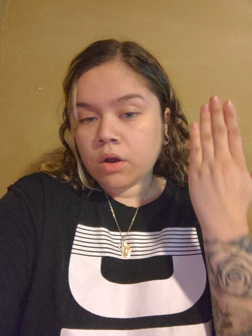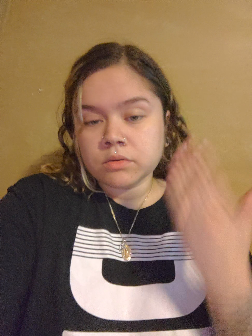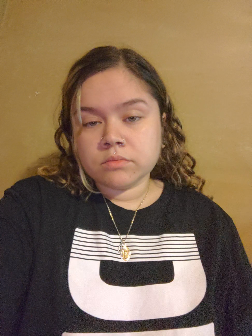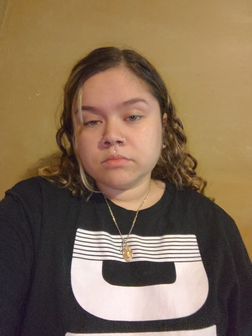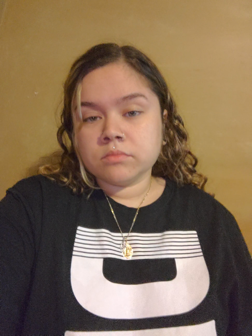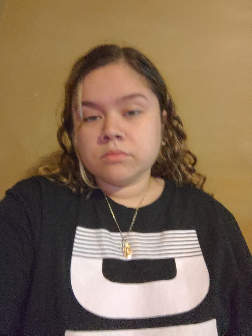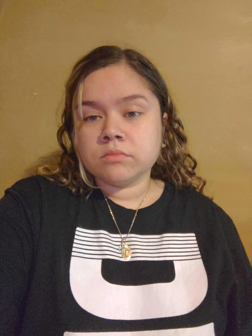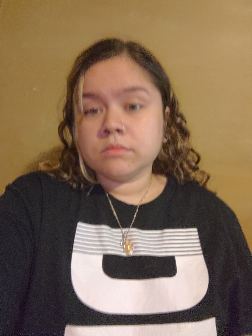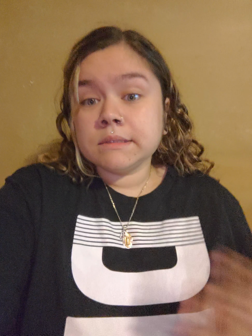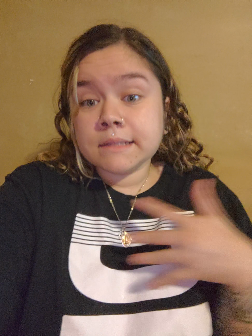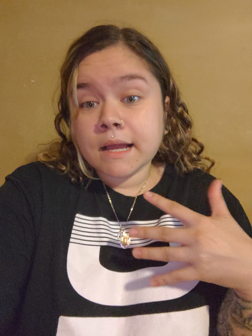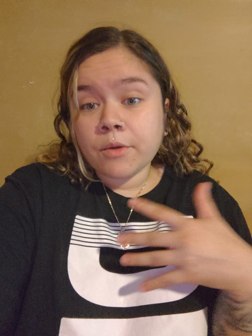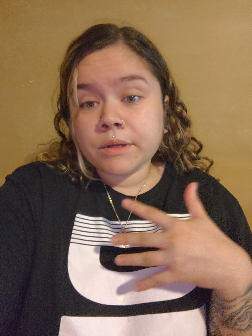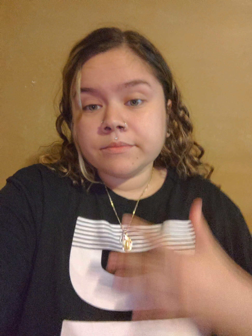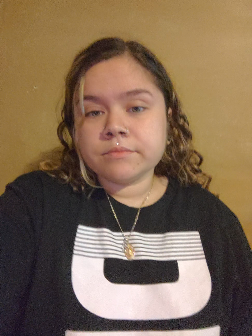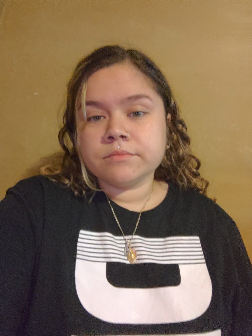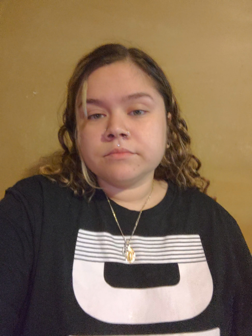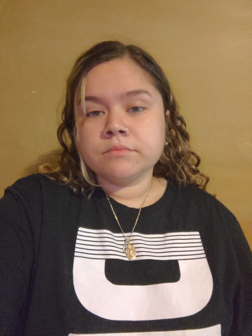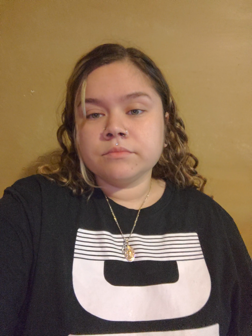scared